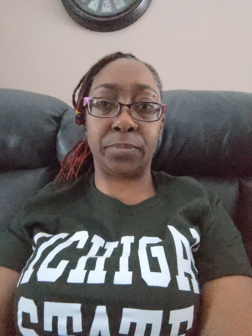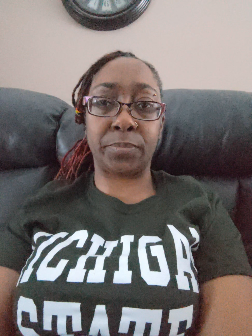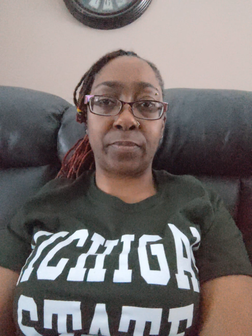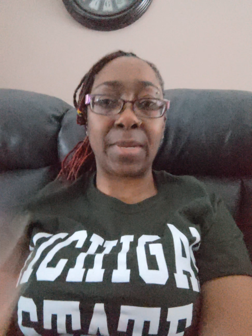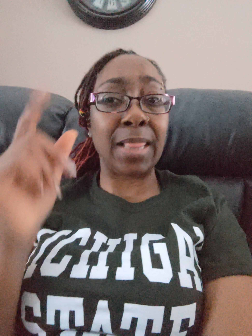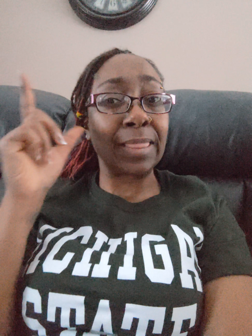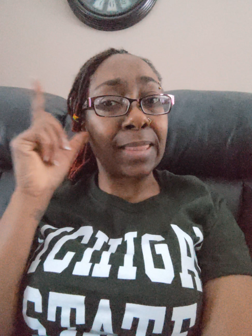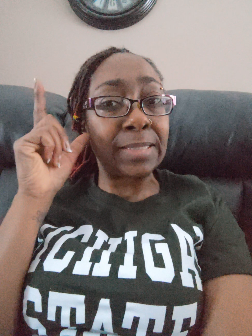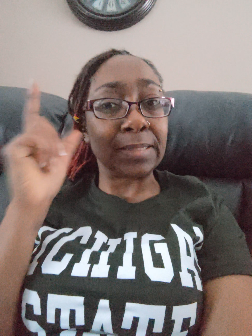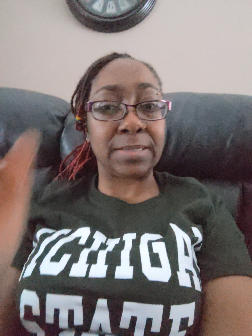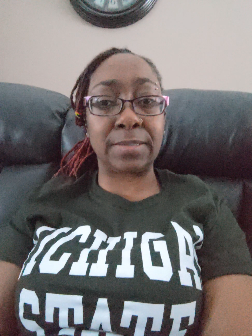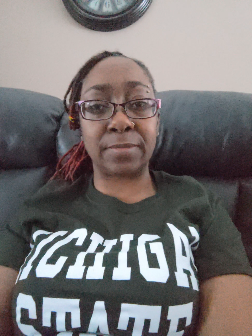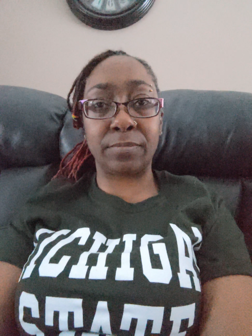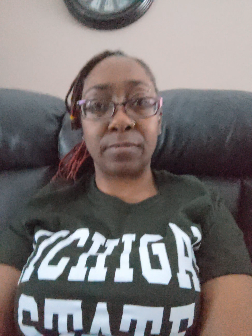listen